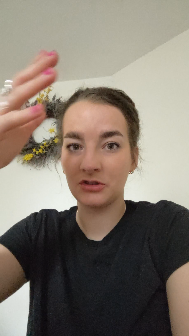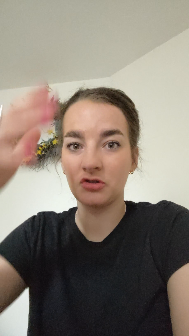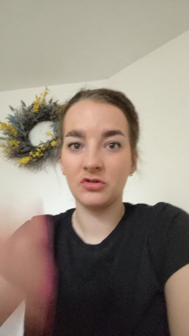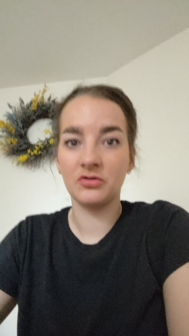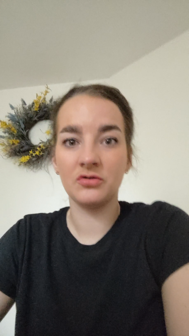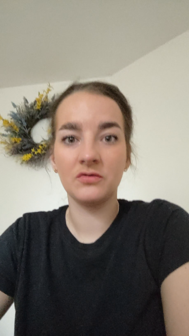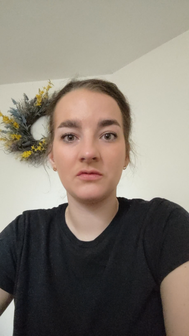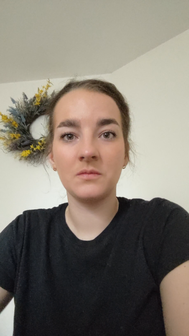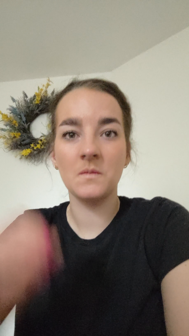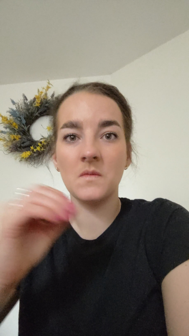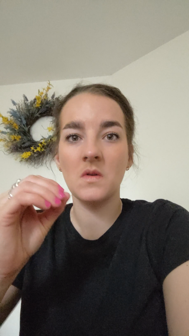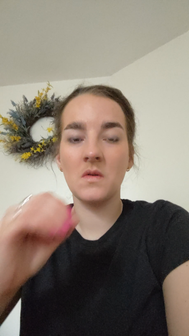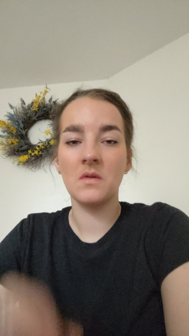more